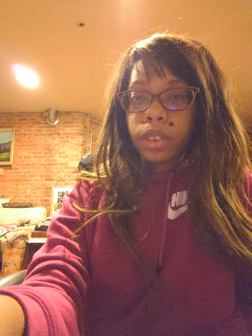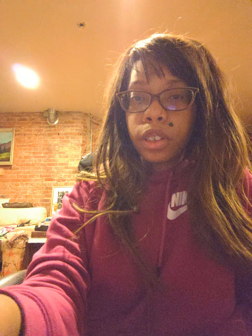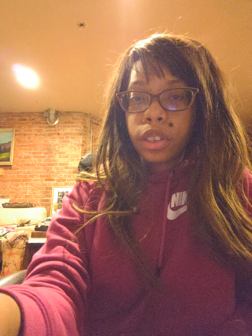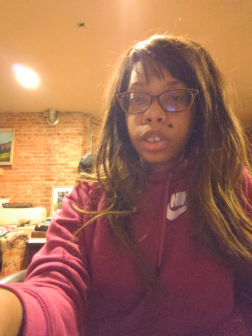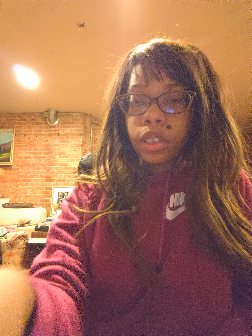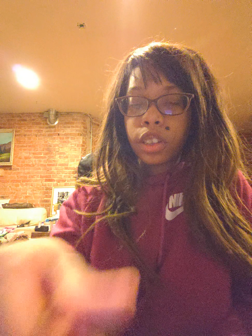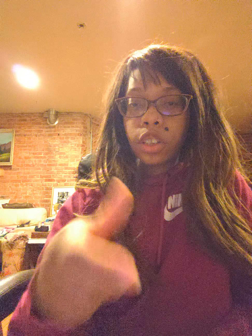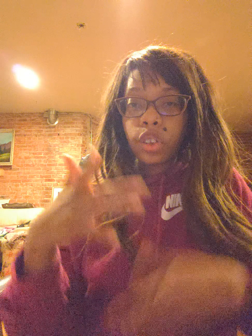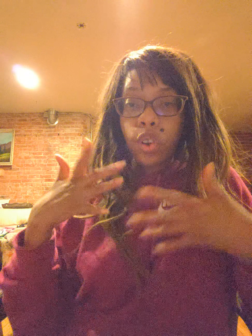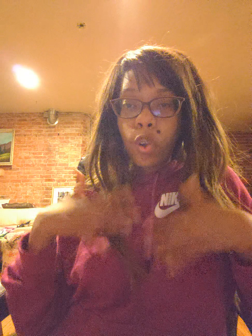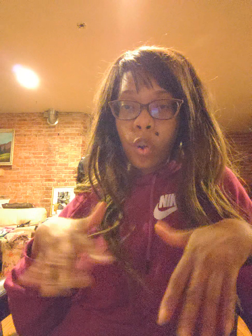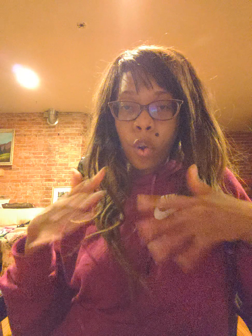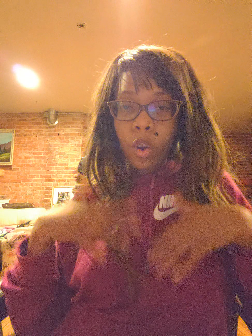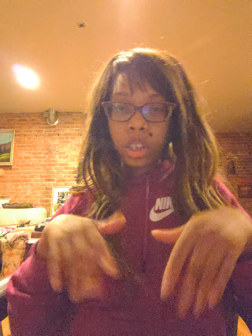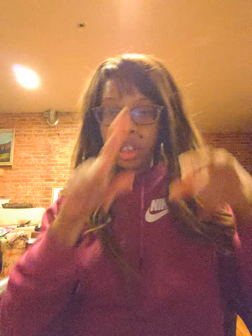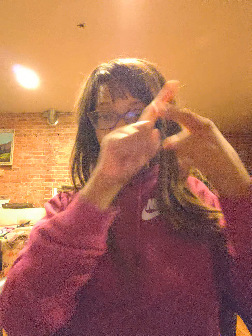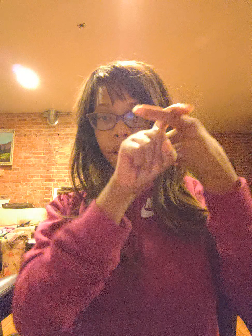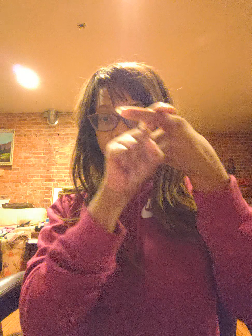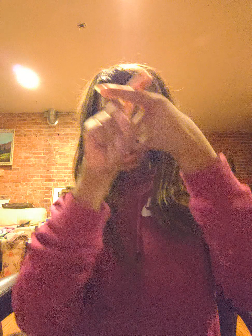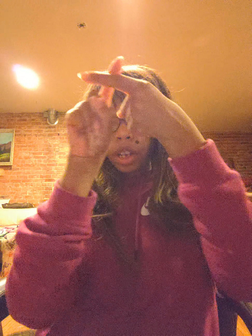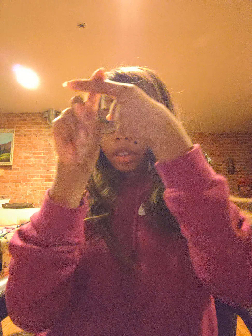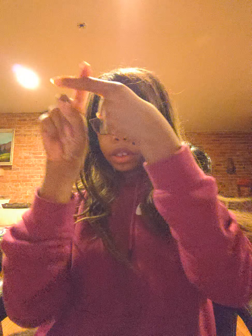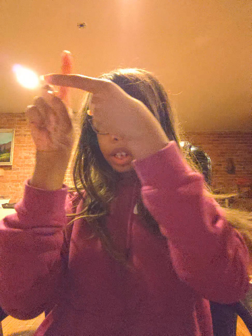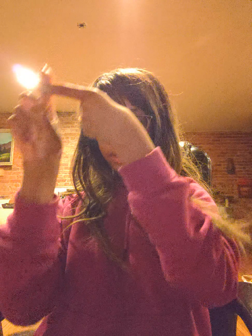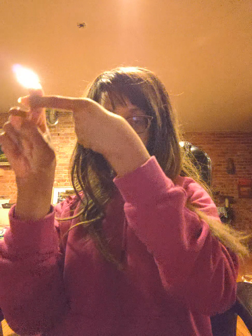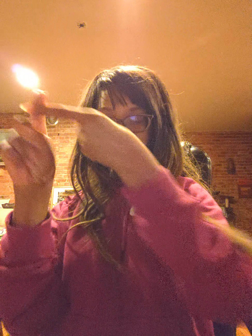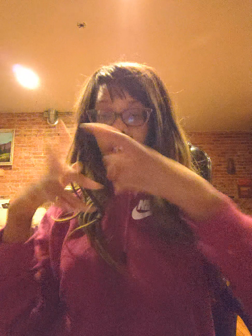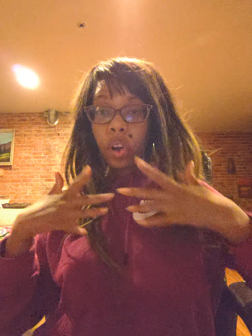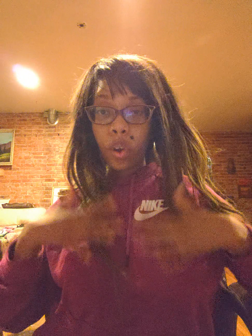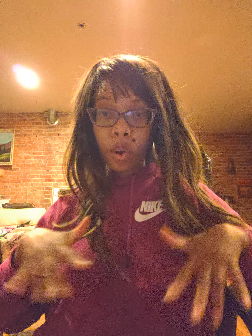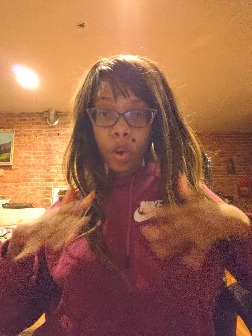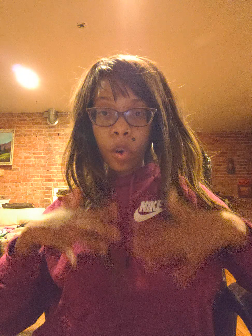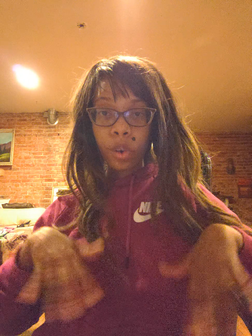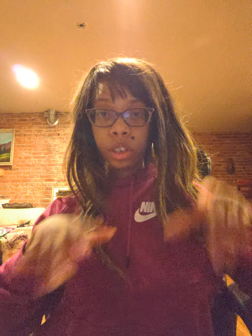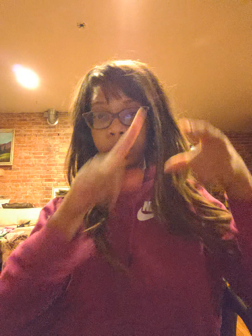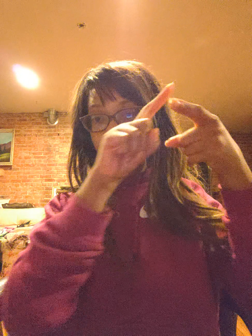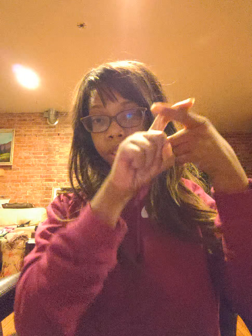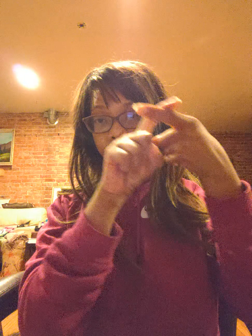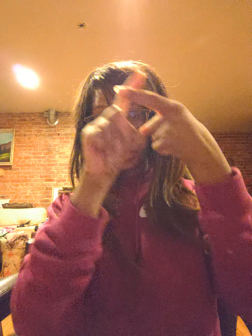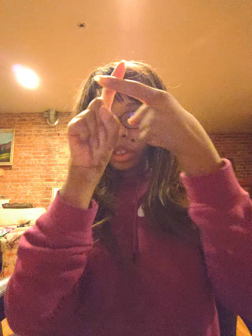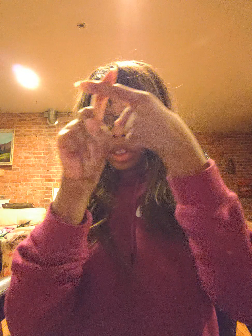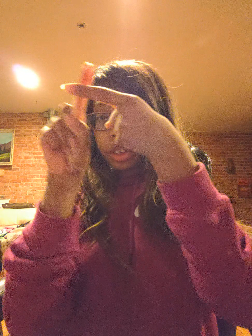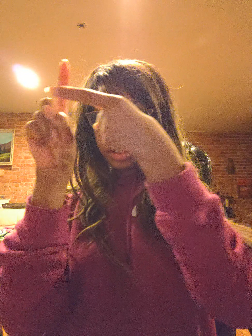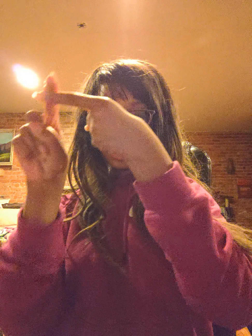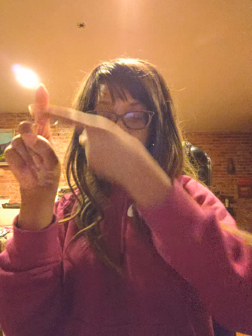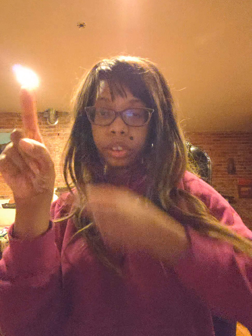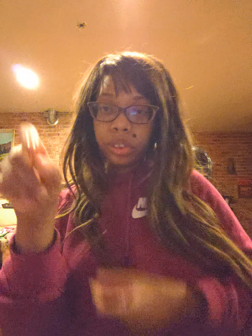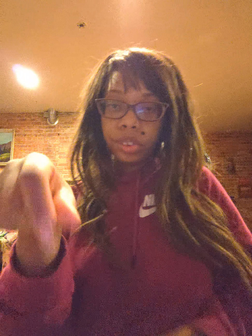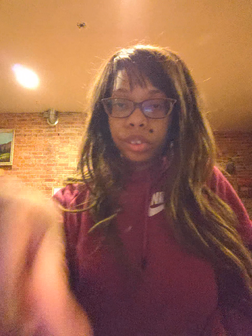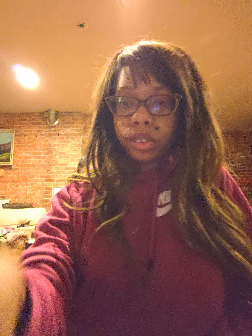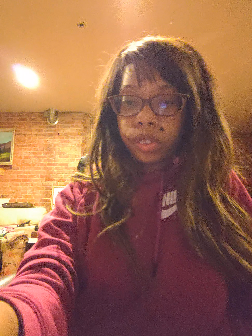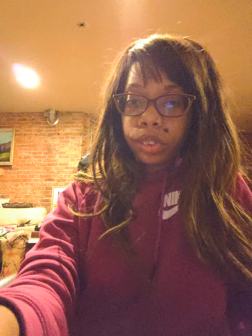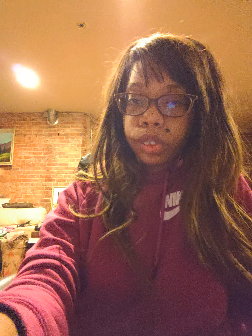closet